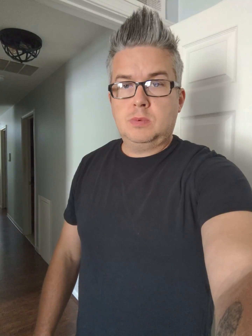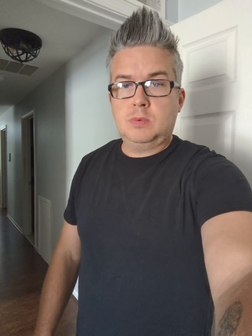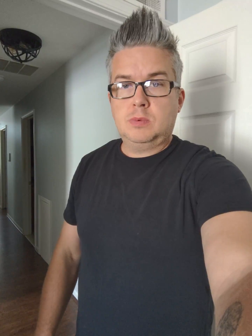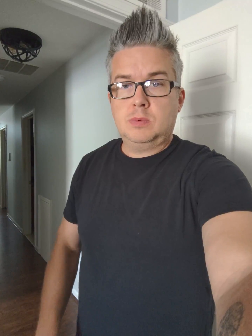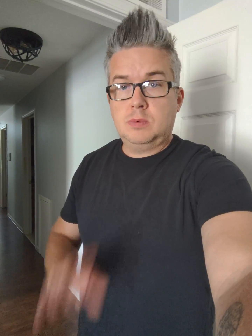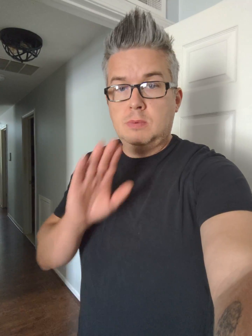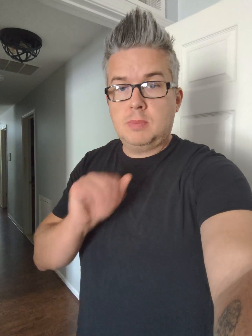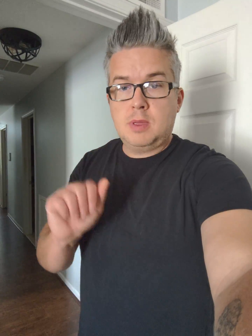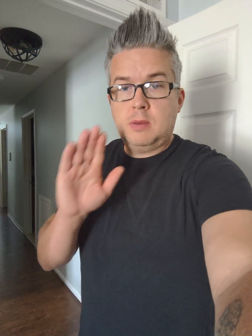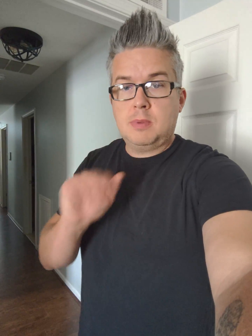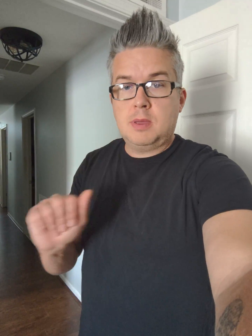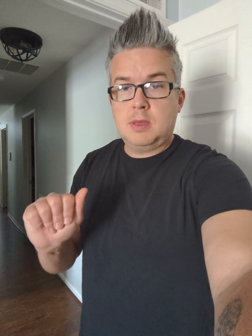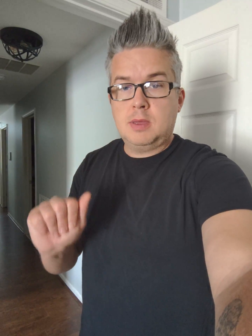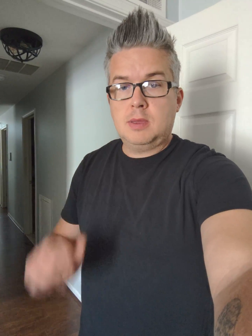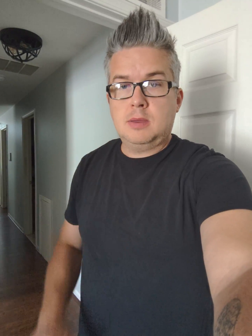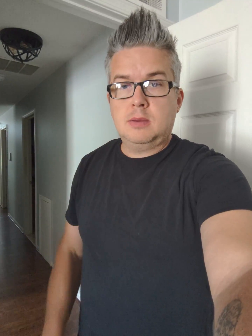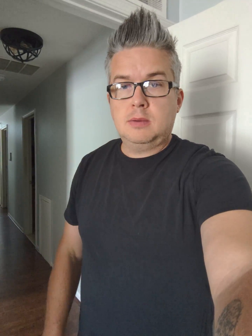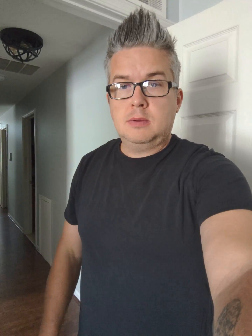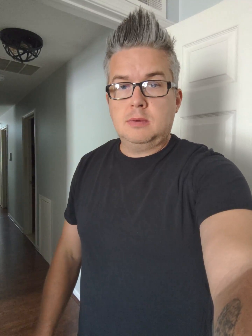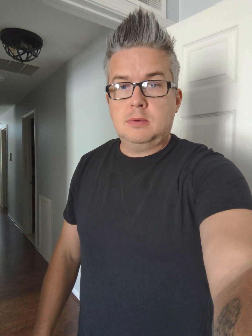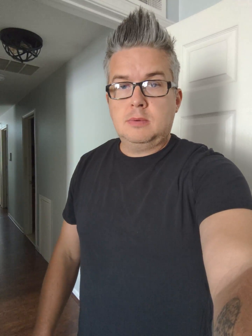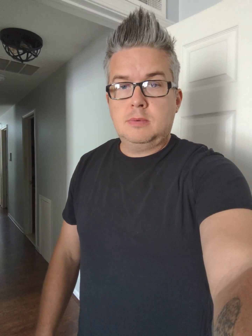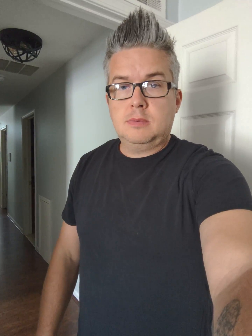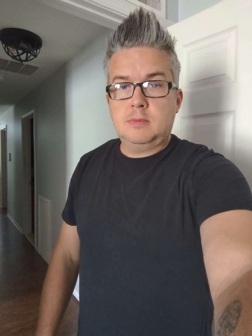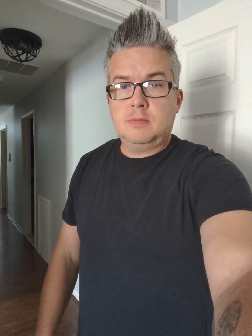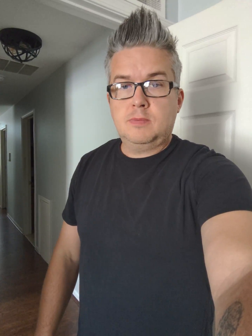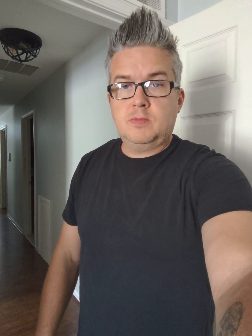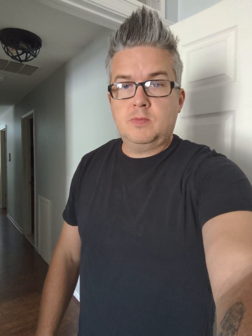baa baa